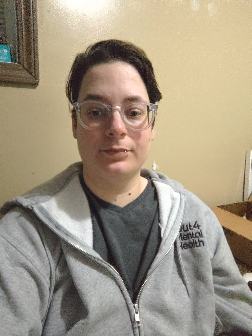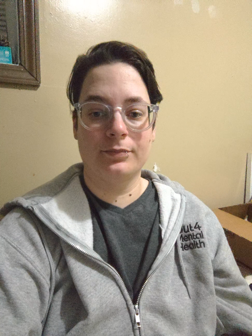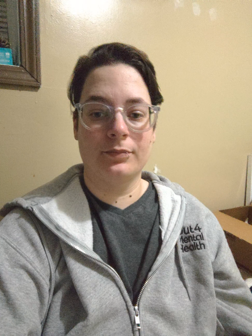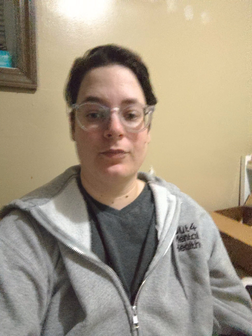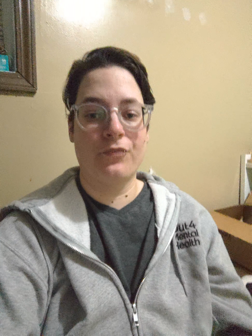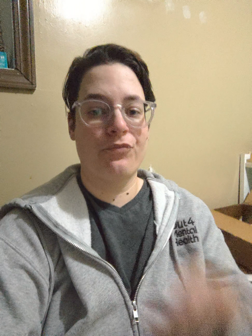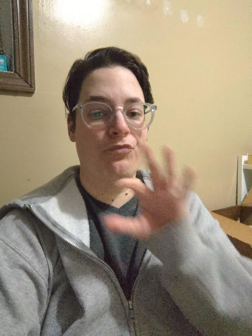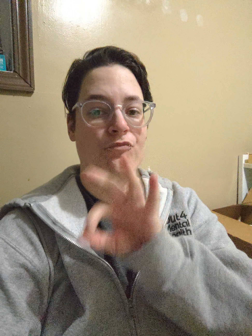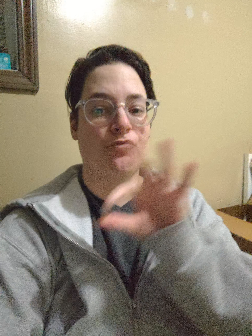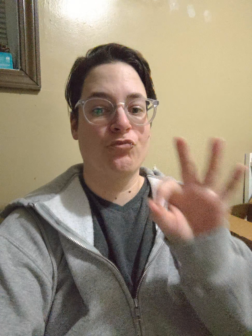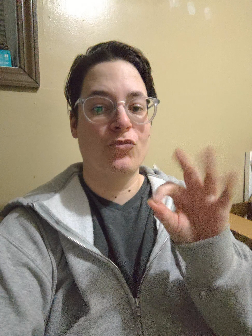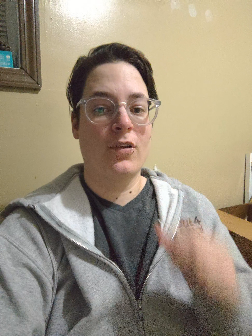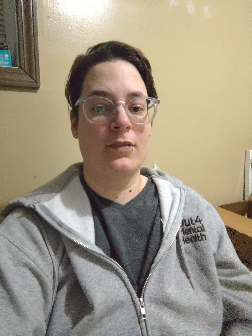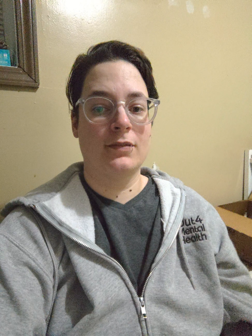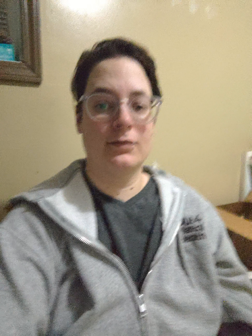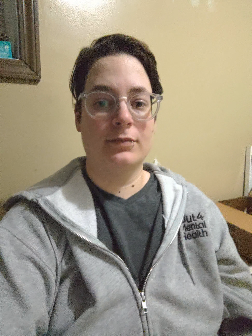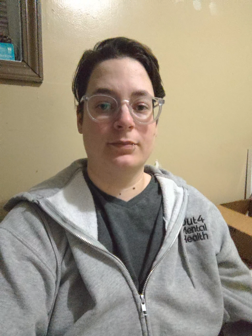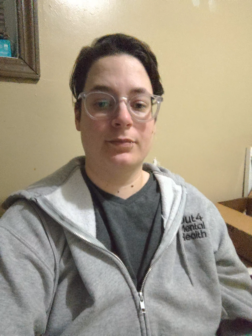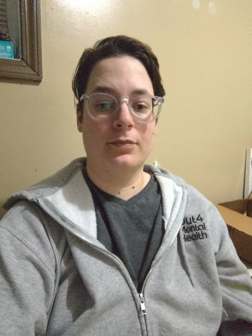french fries